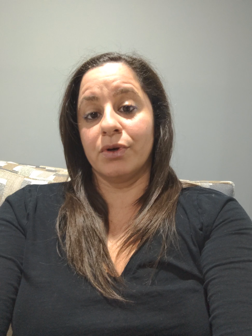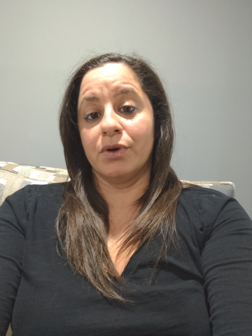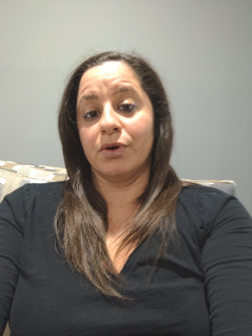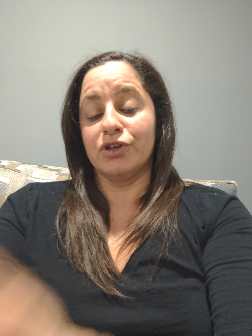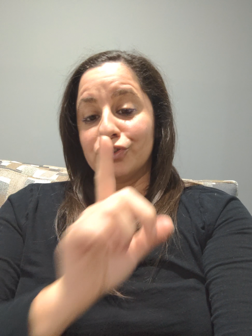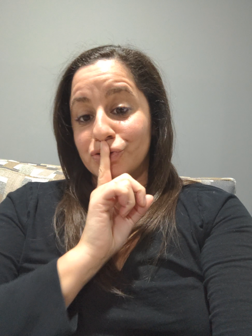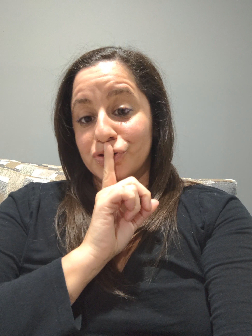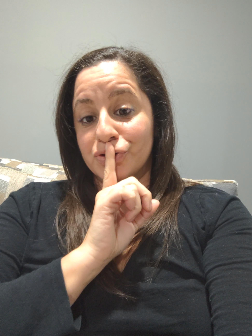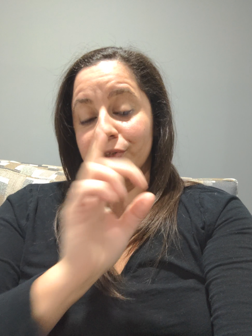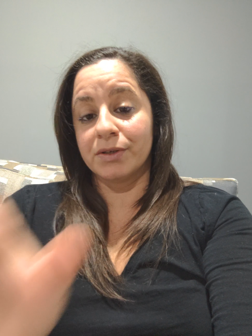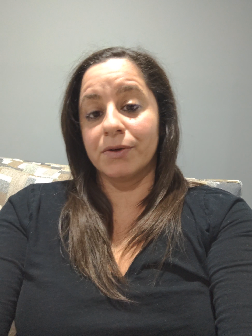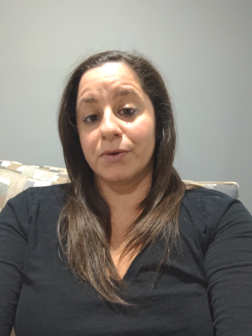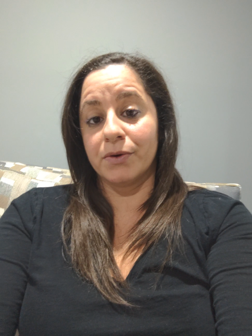shhh